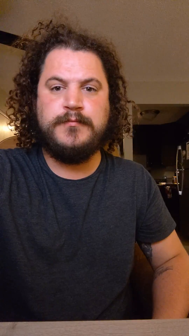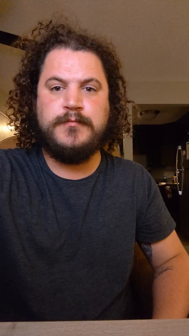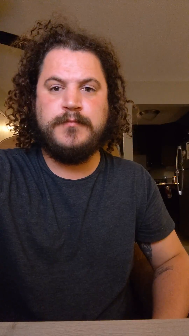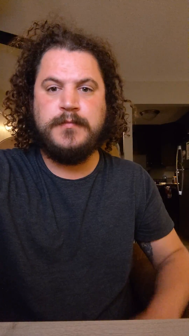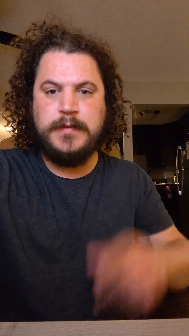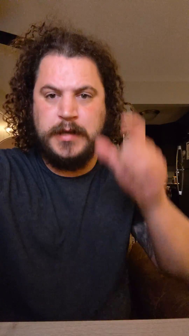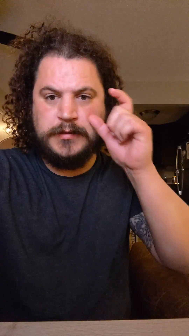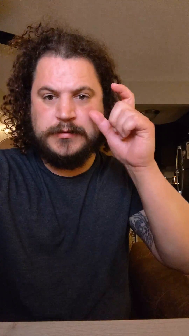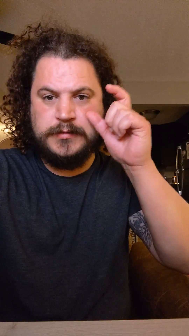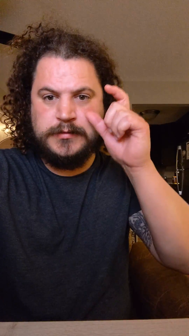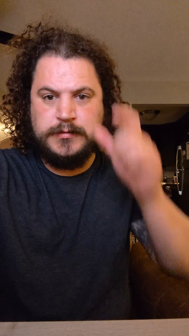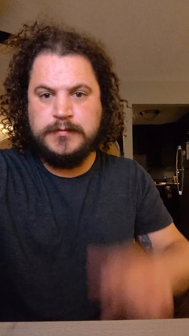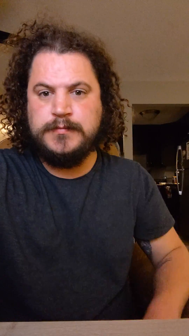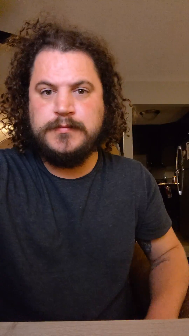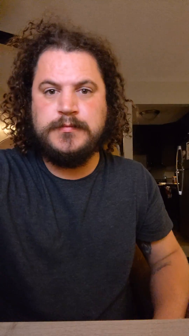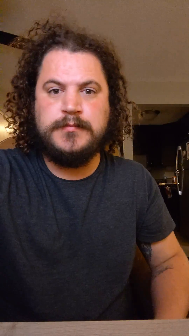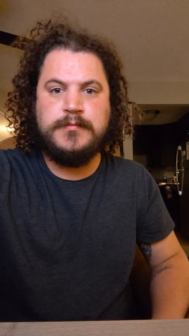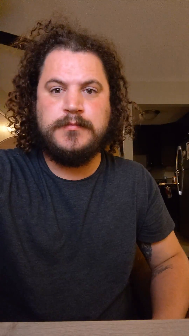glasses